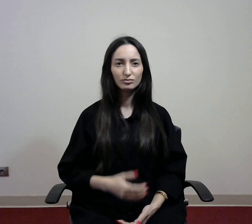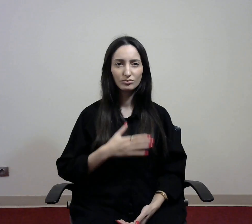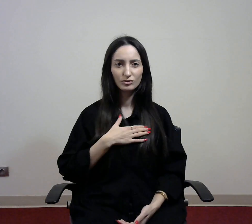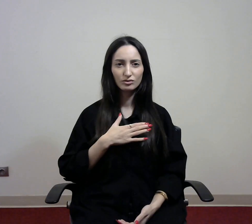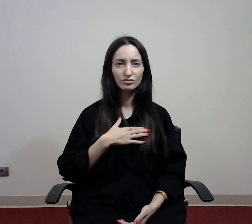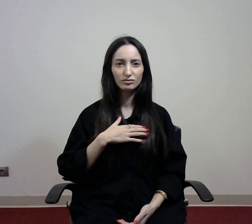mən